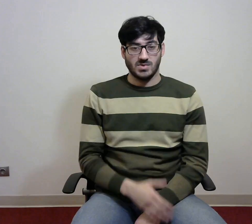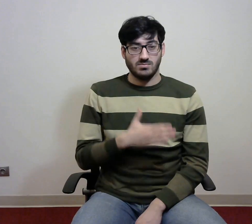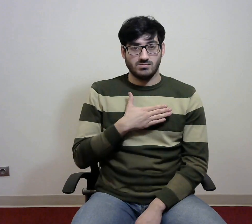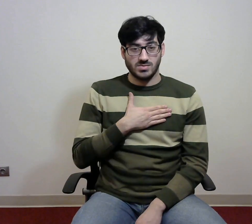mənim